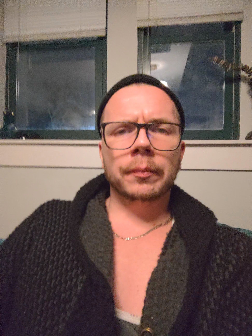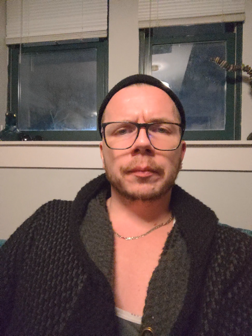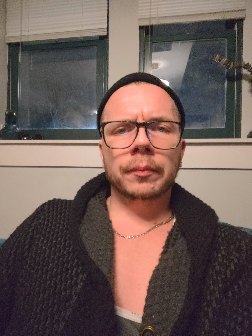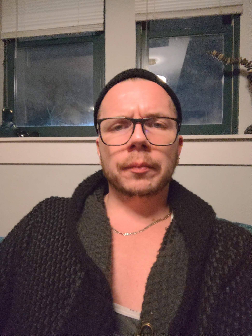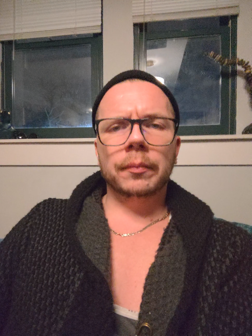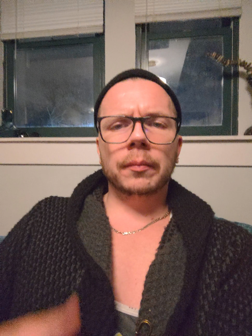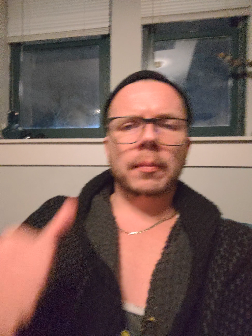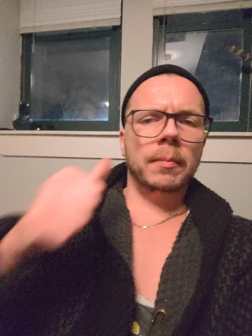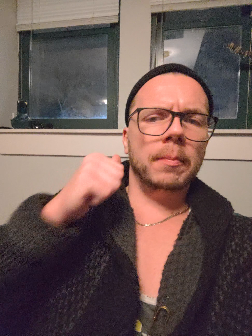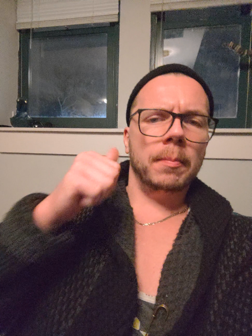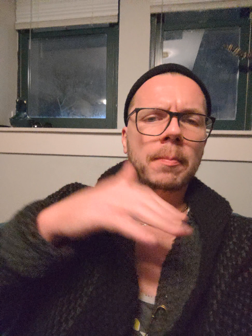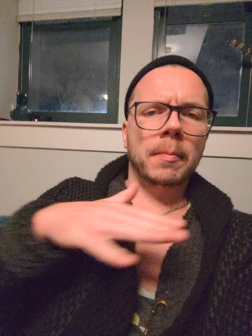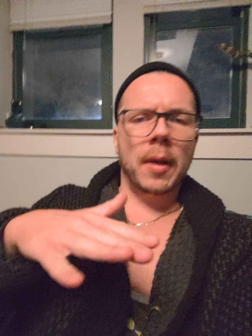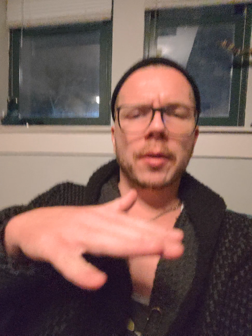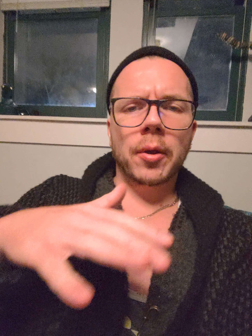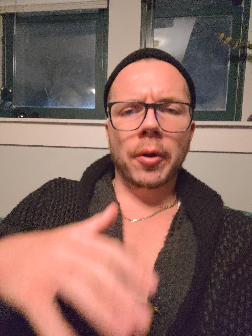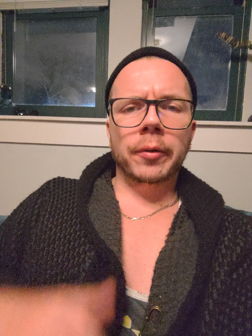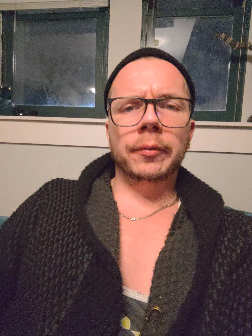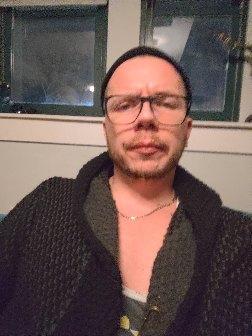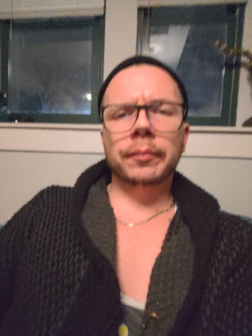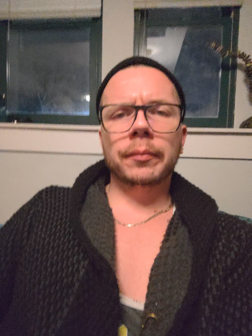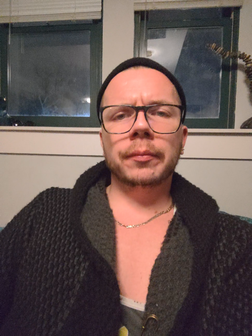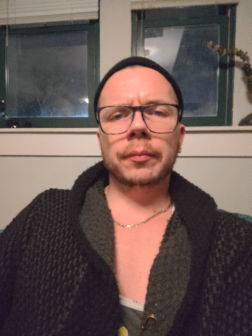backyard